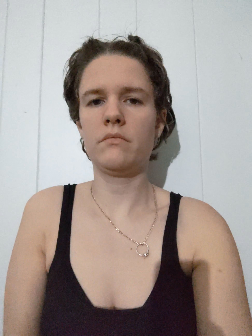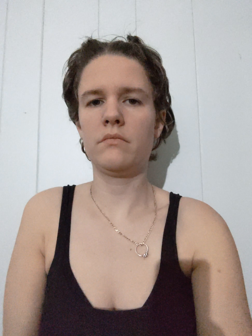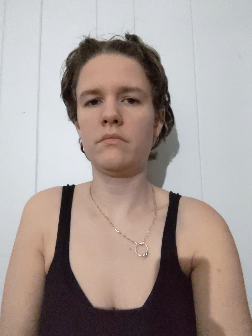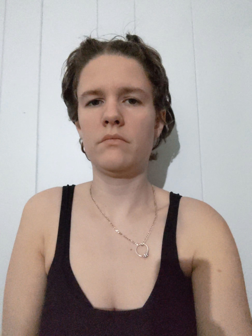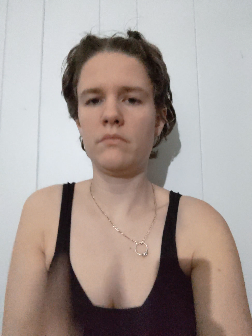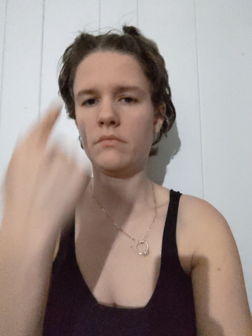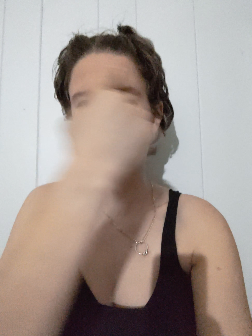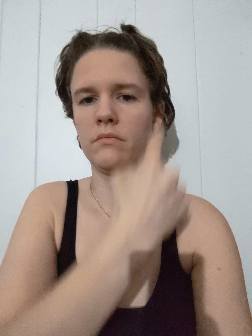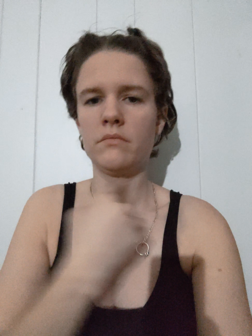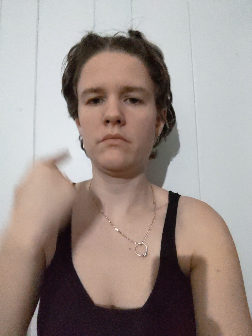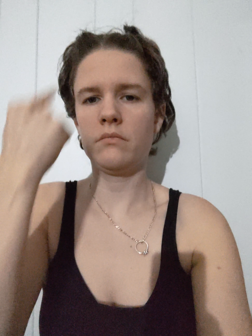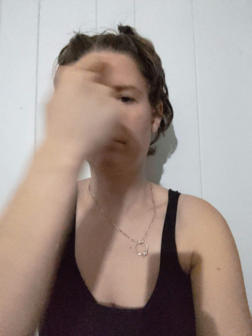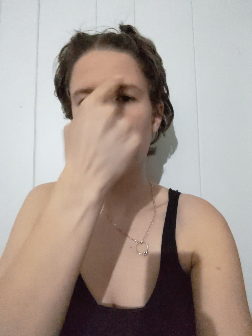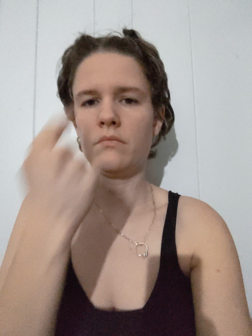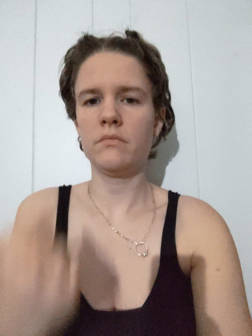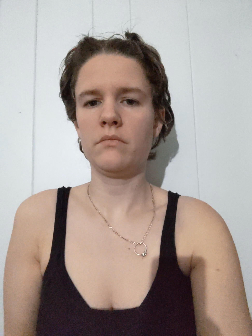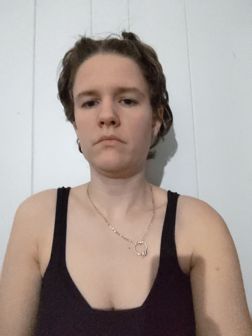face